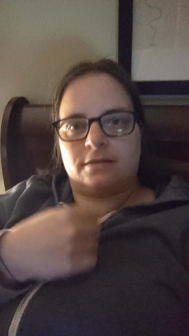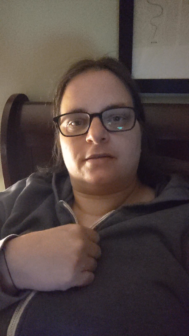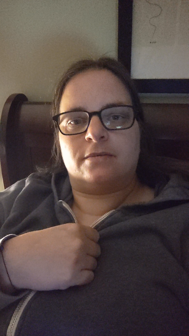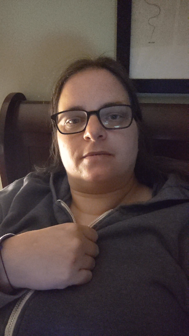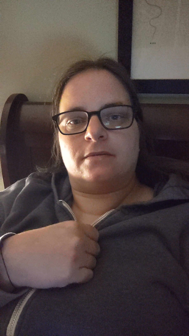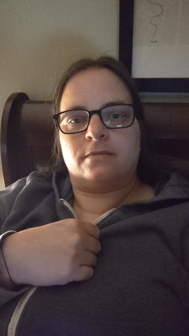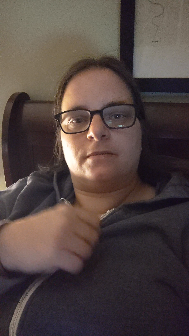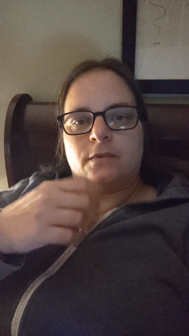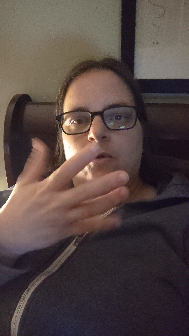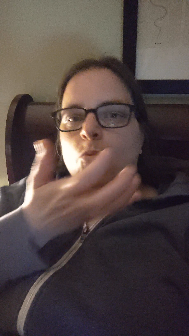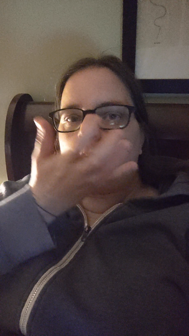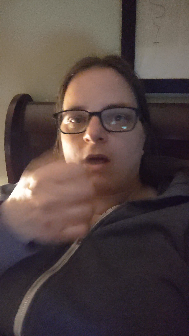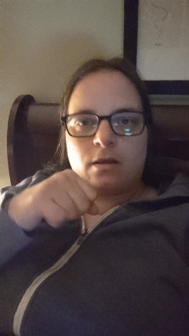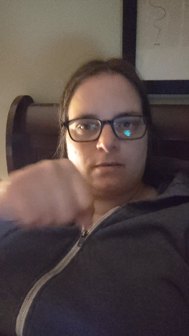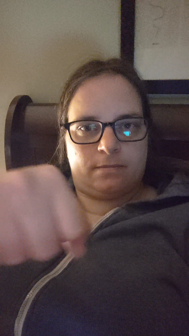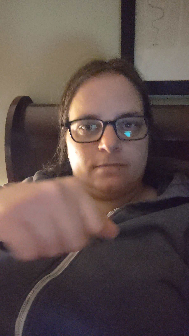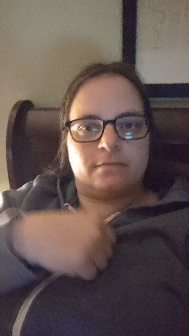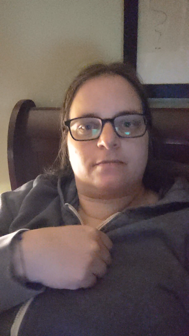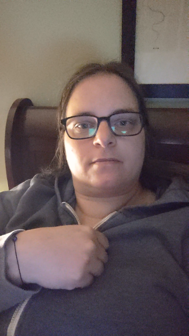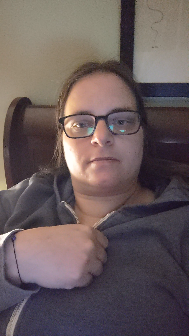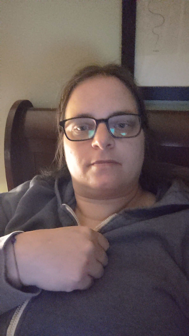lawn mower